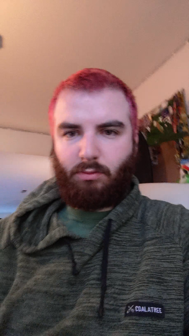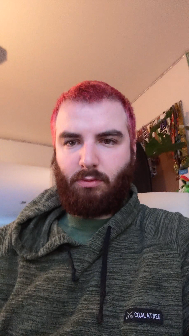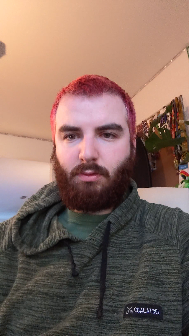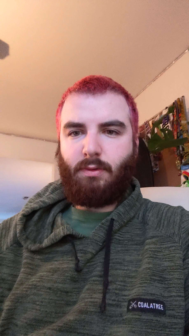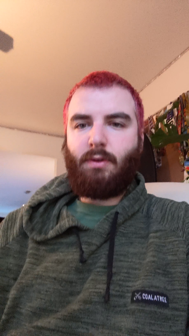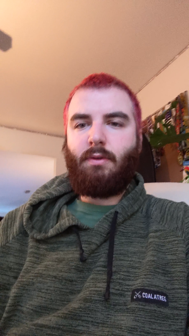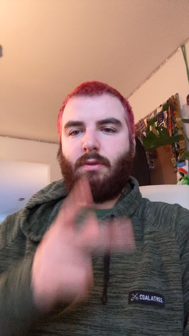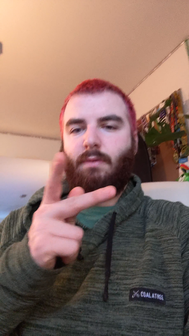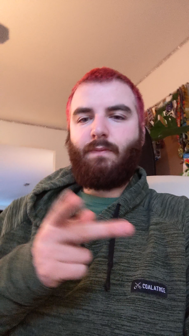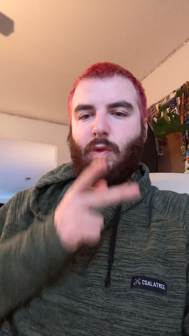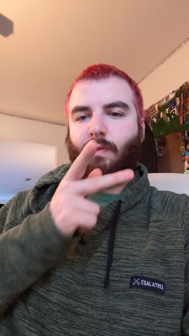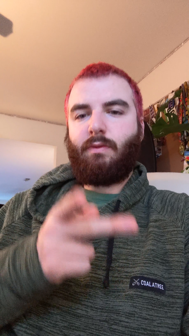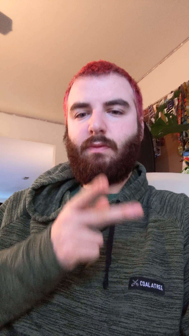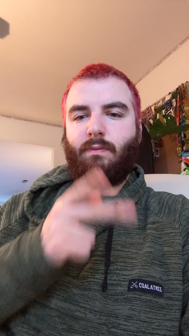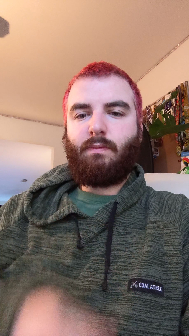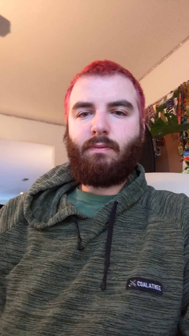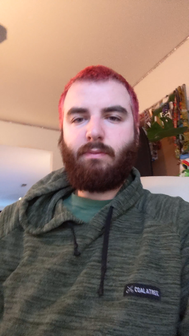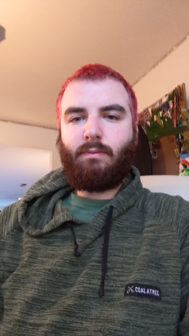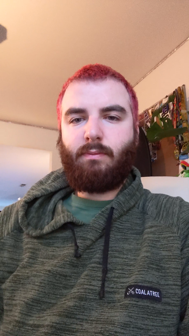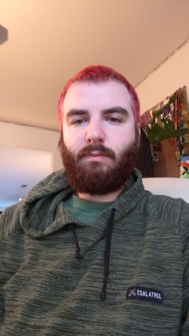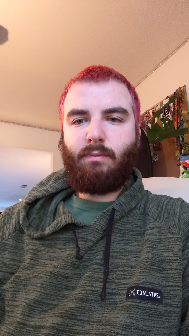careful